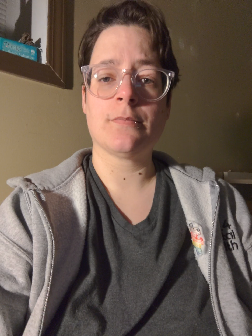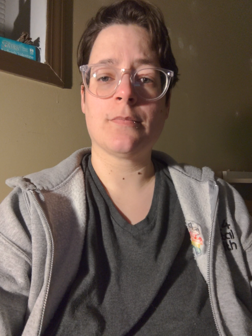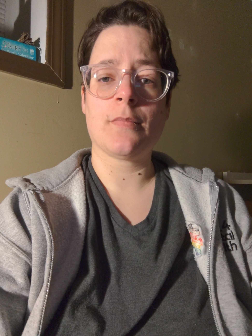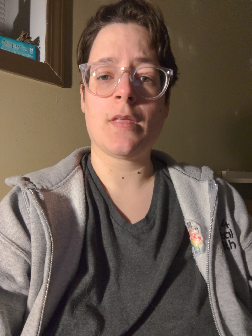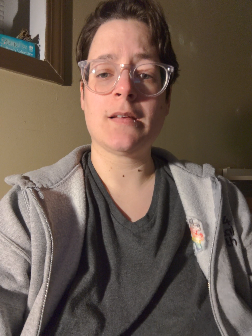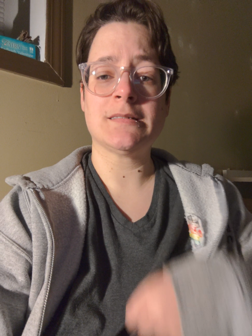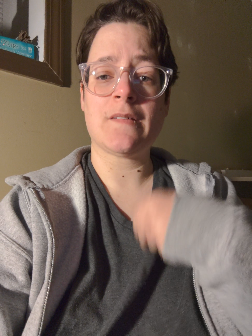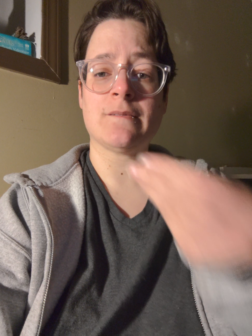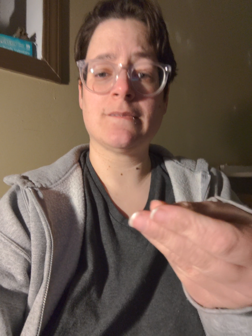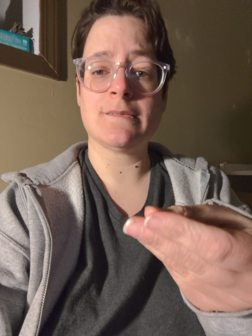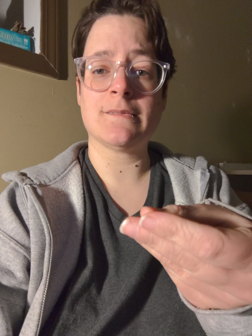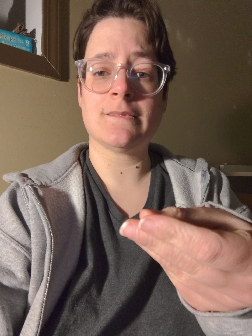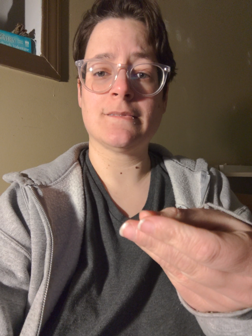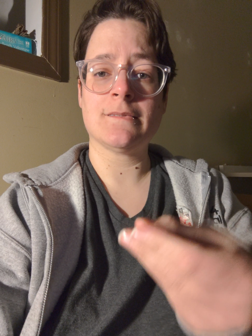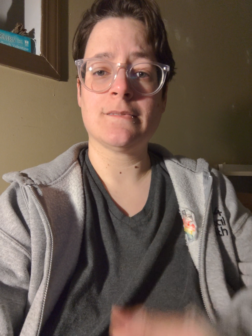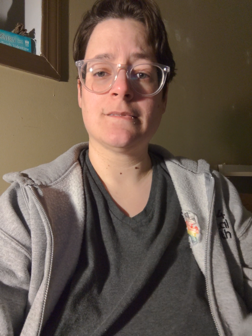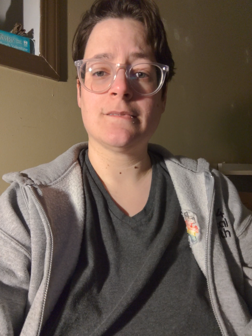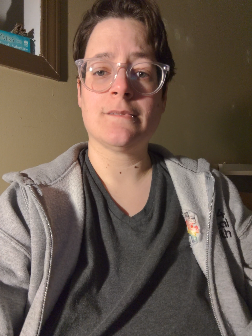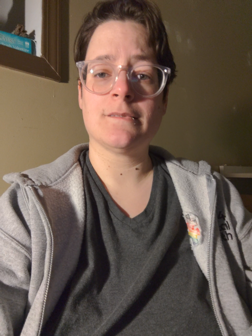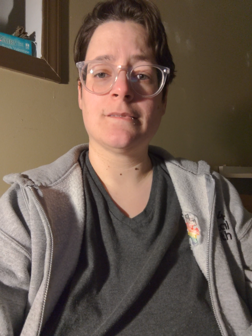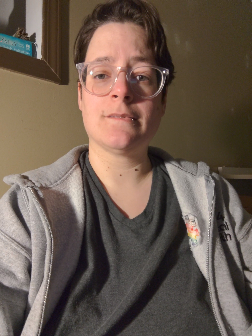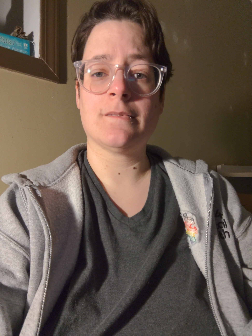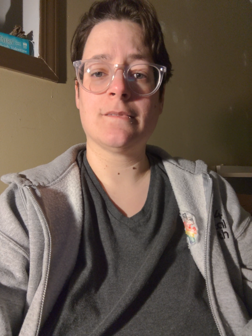give